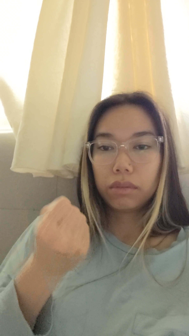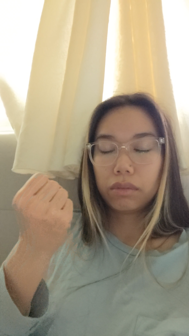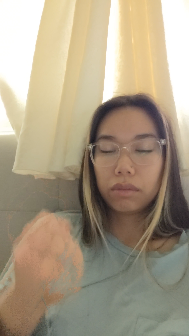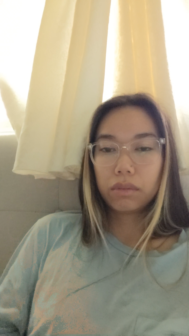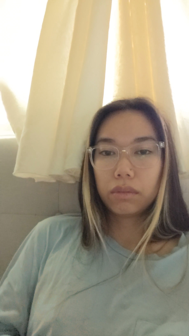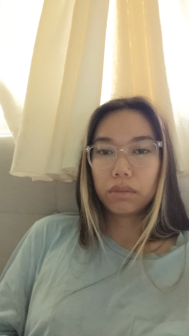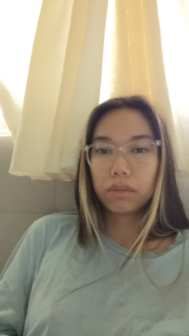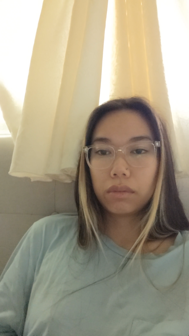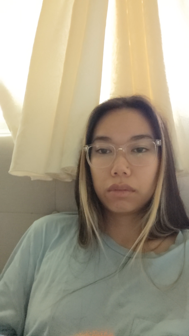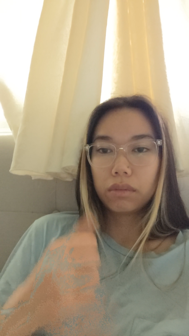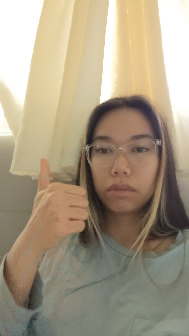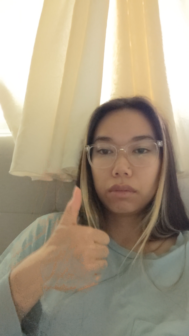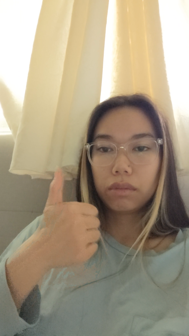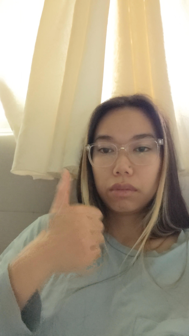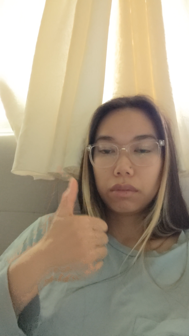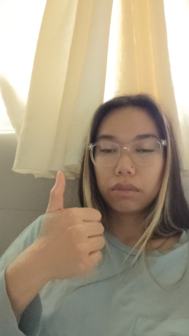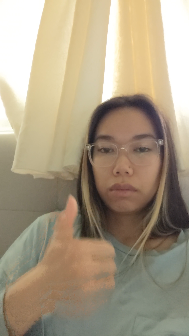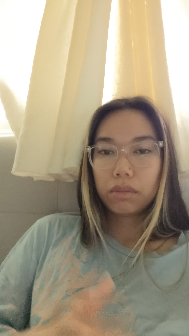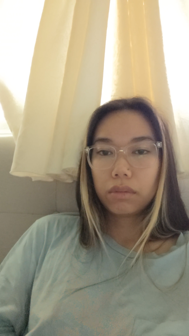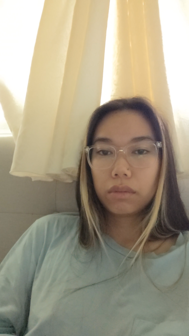help